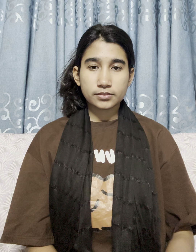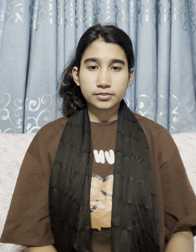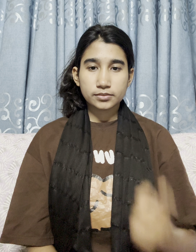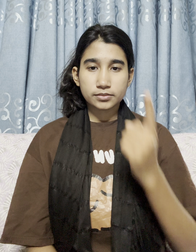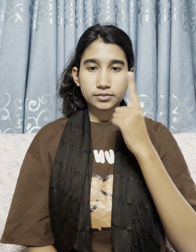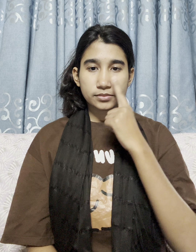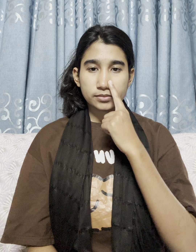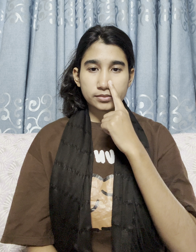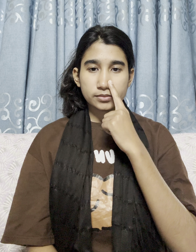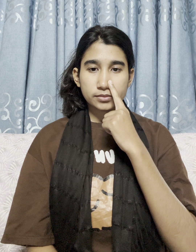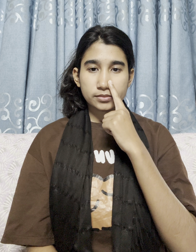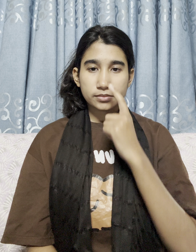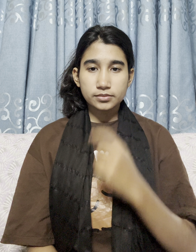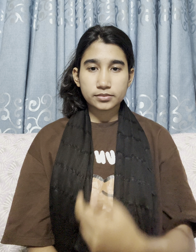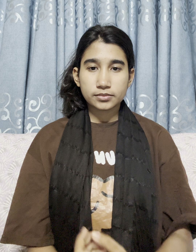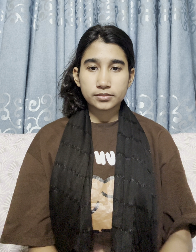মা